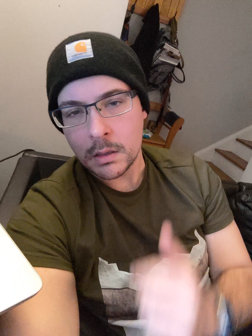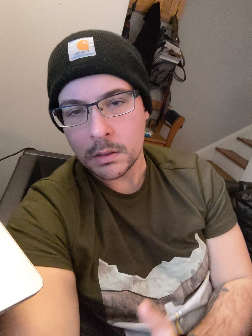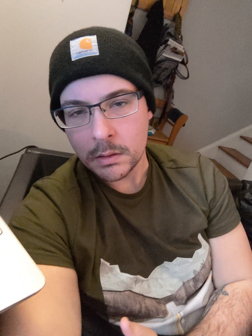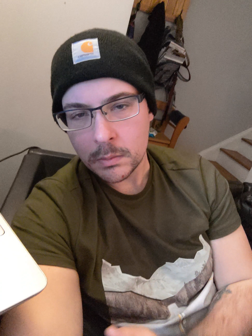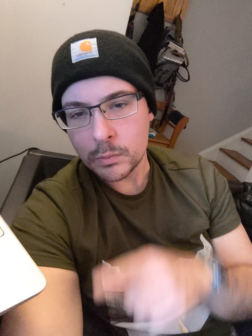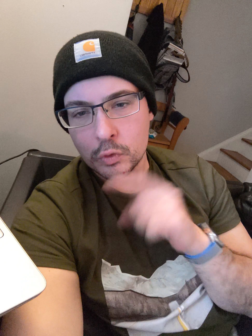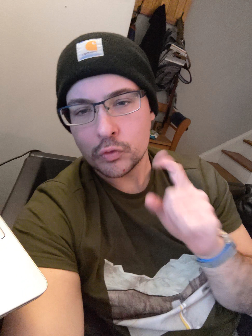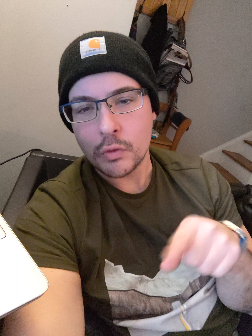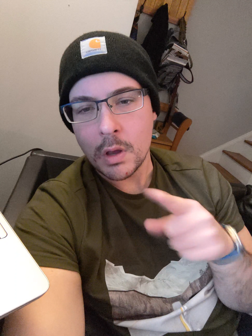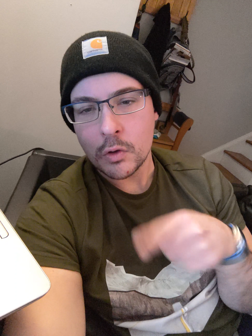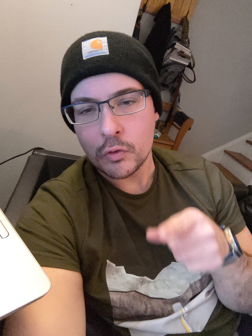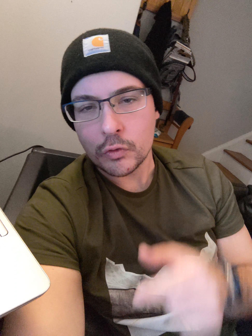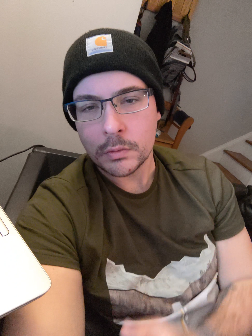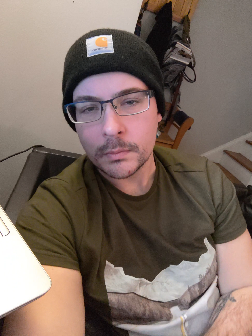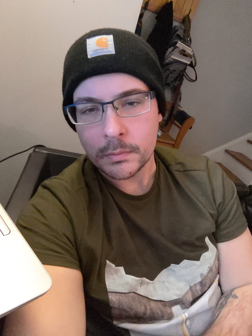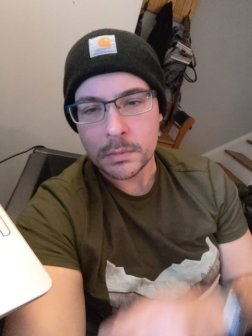dryer